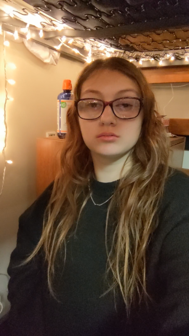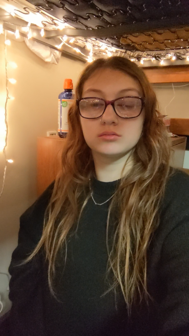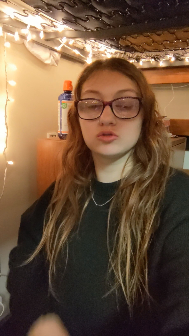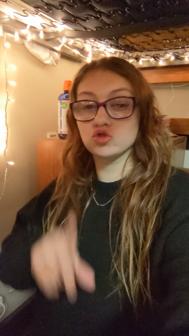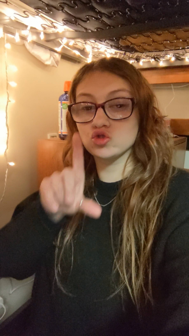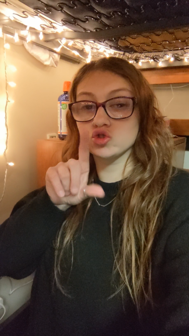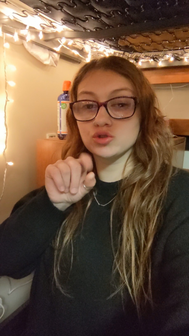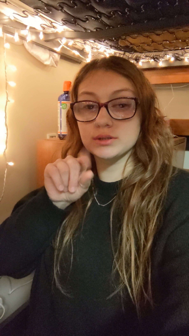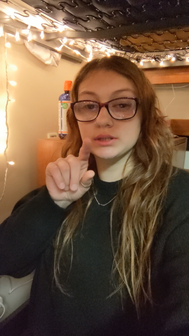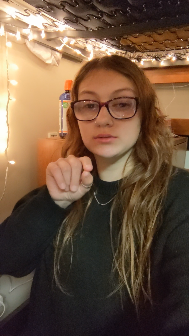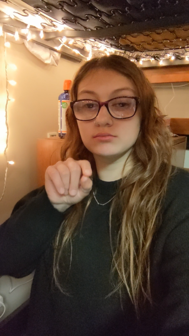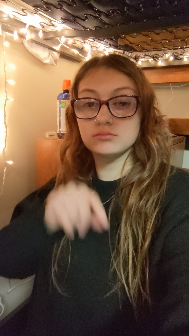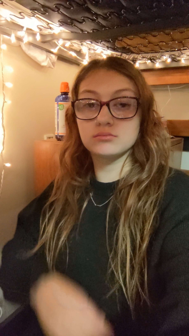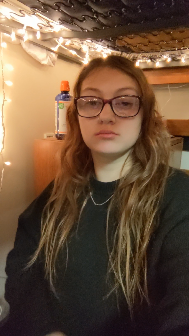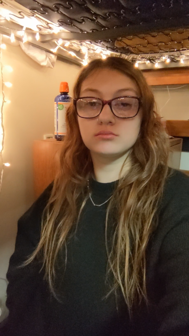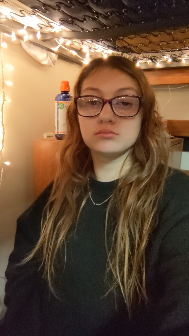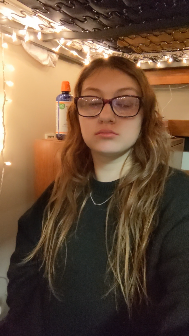chicken